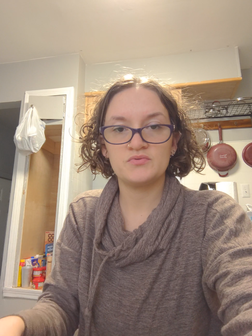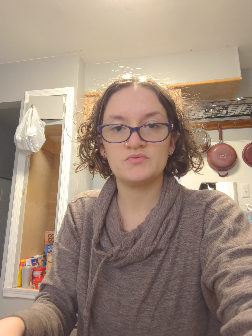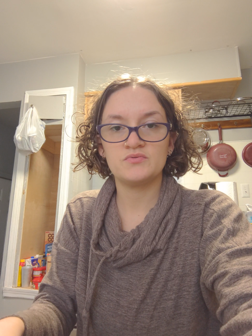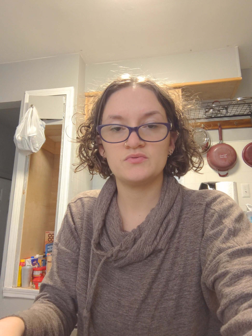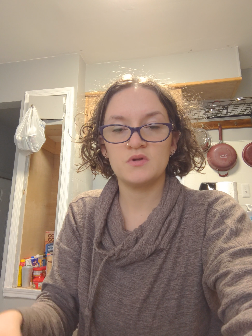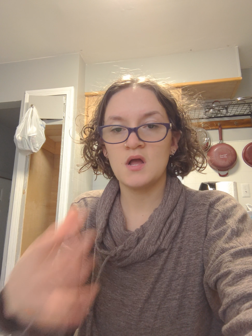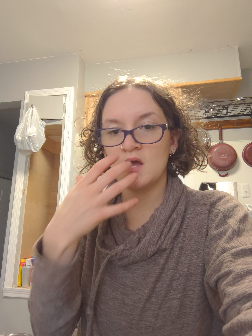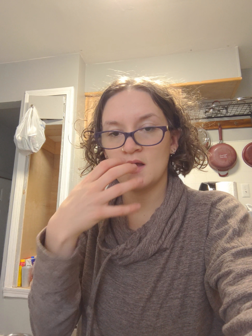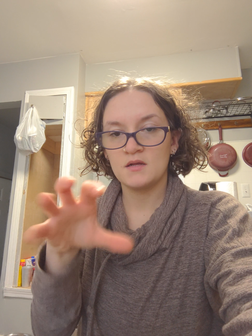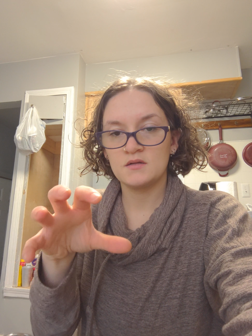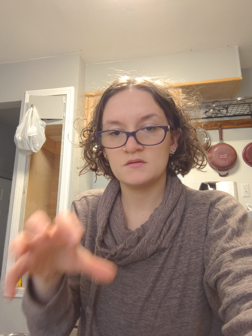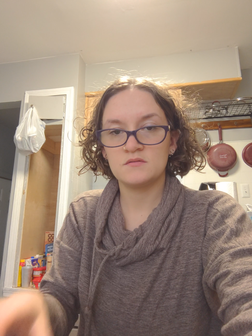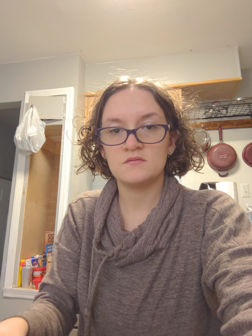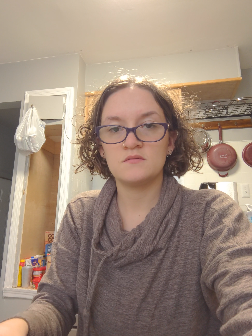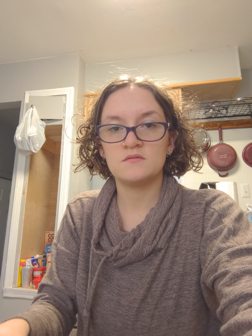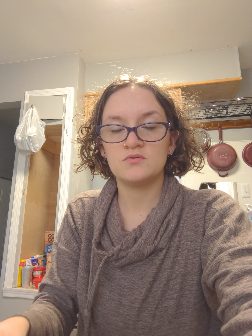hot